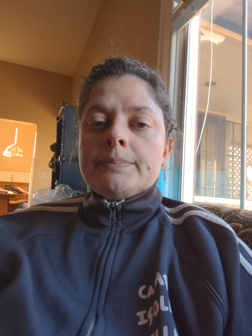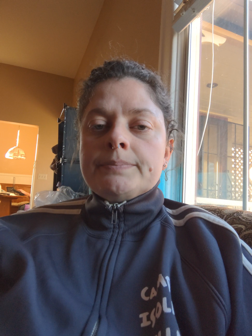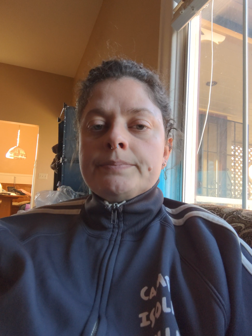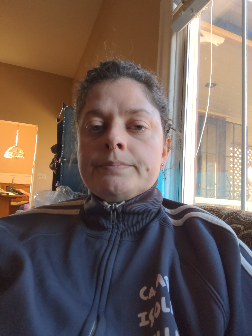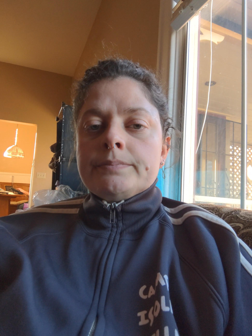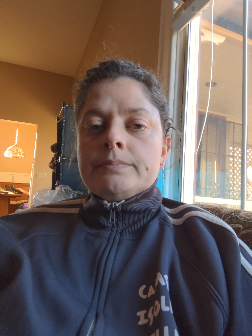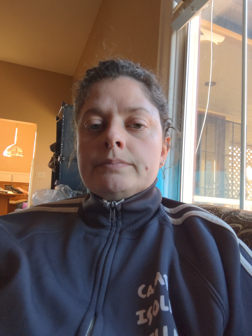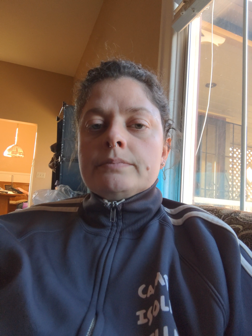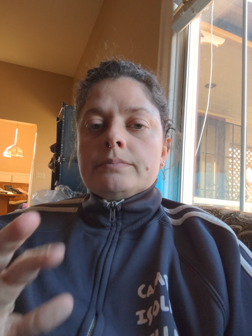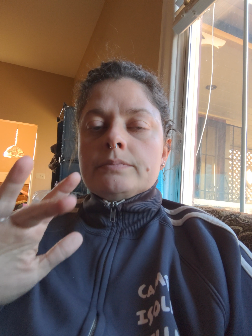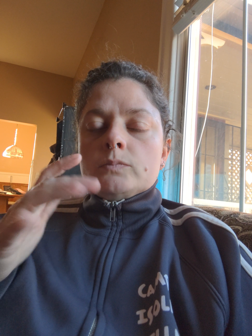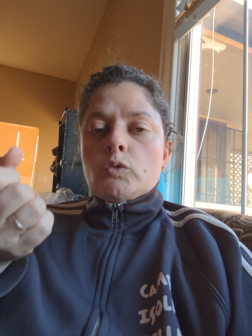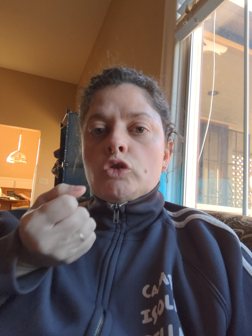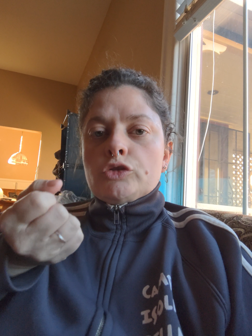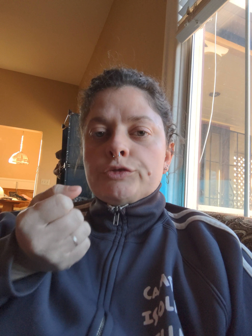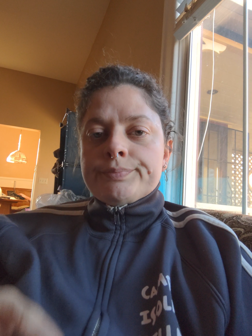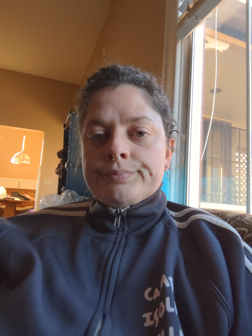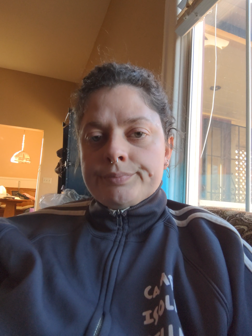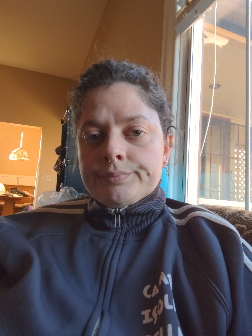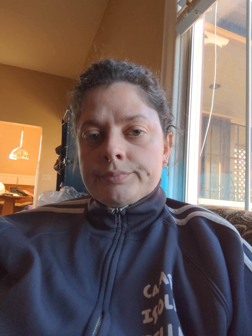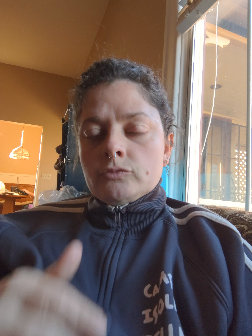drawer